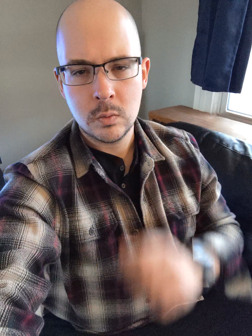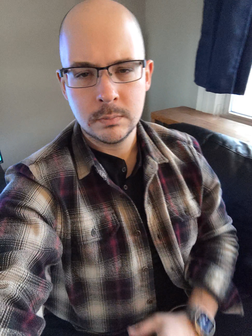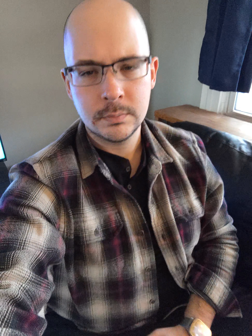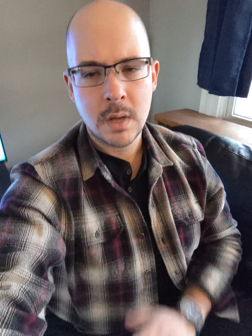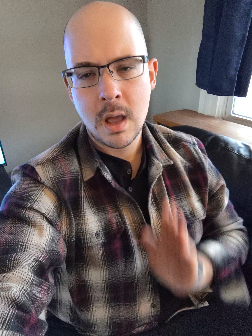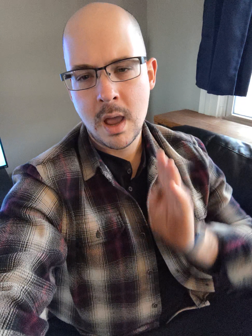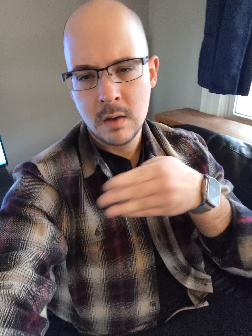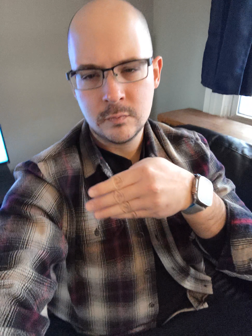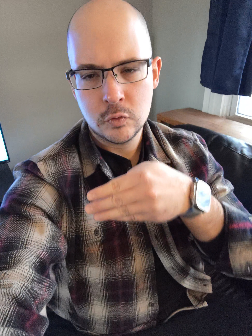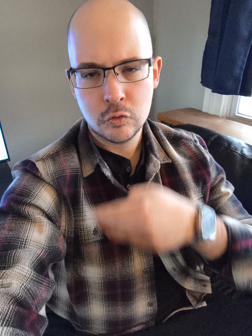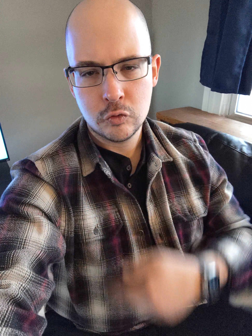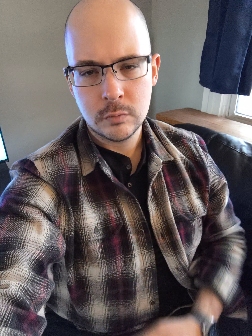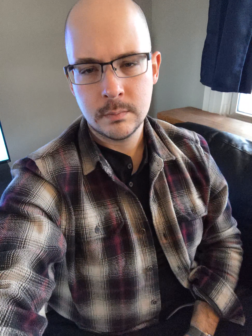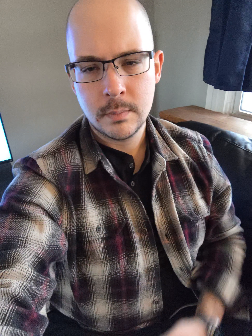after